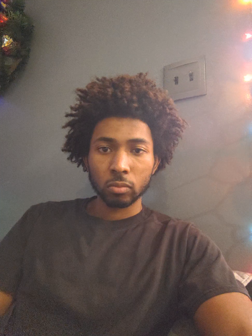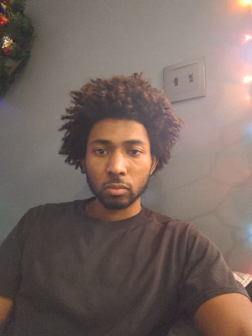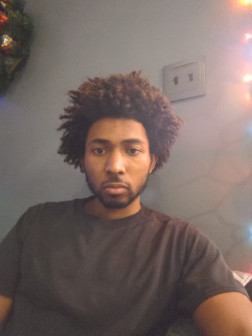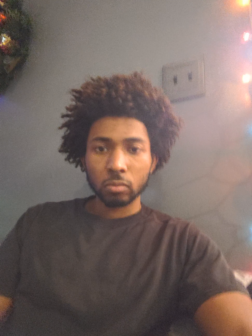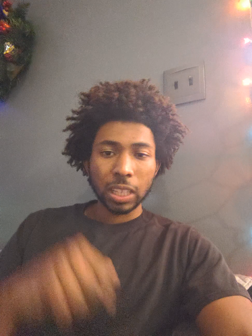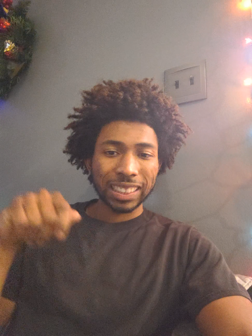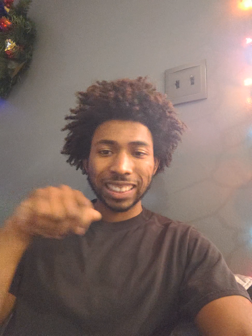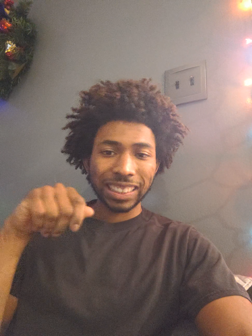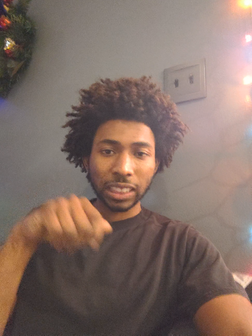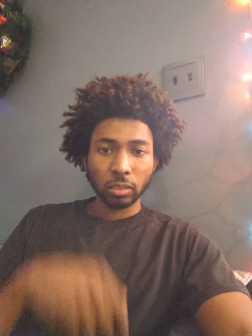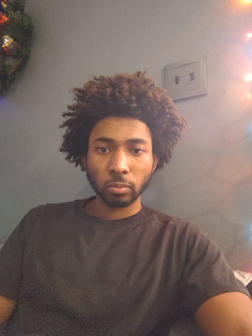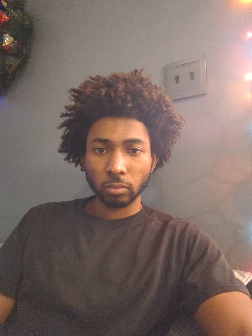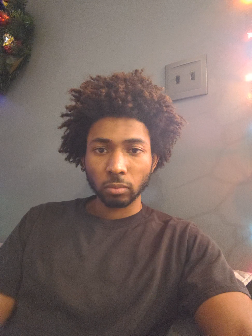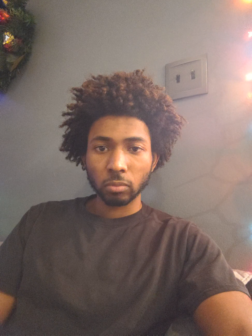toothbrush